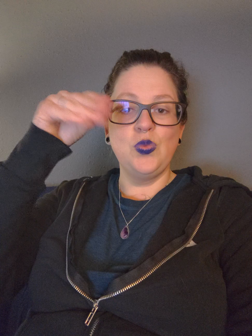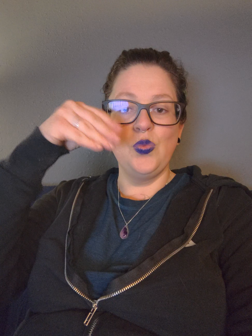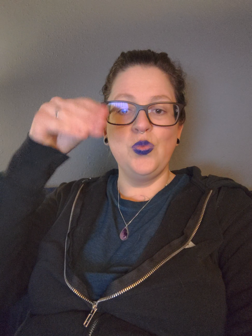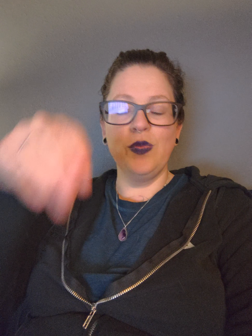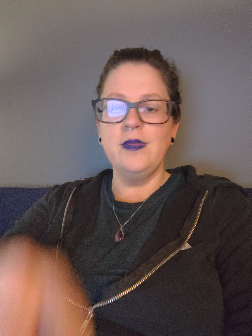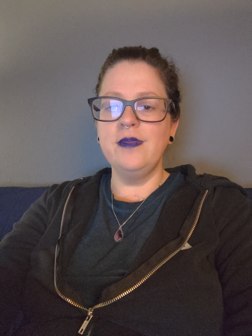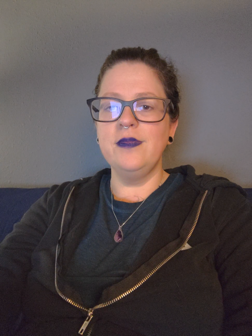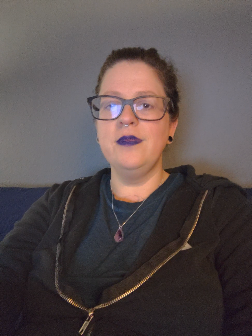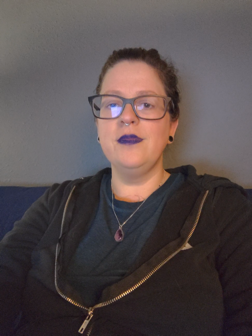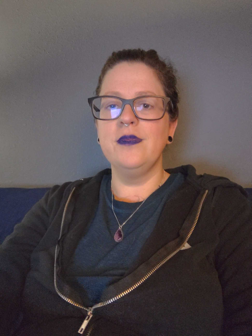store